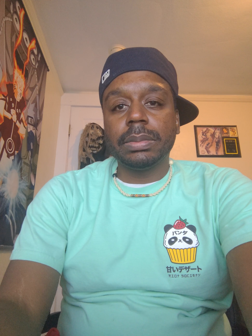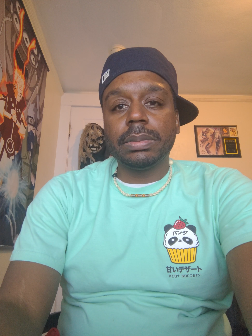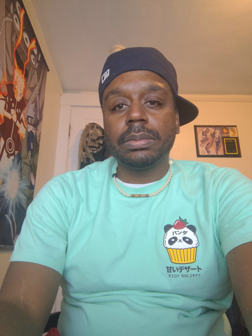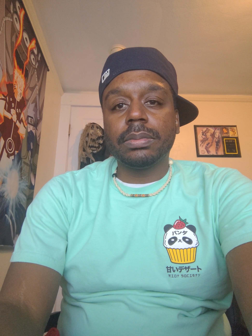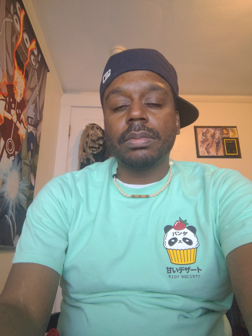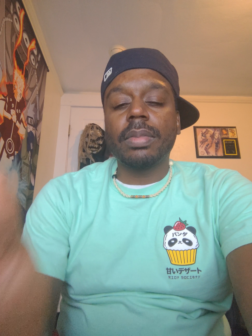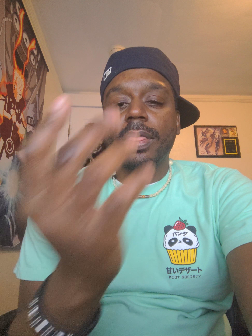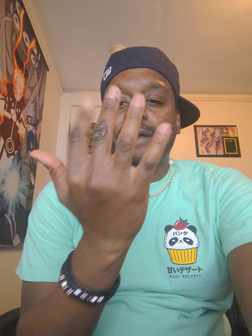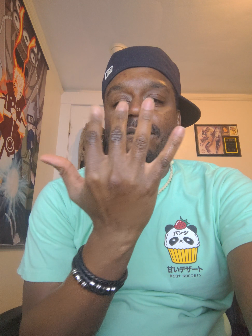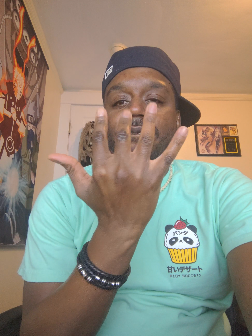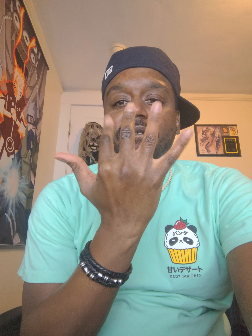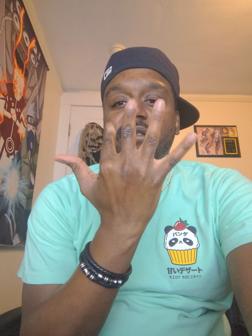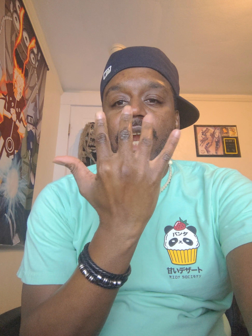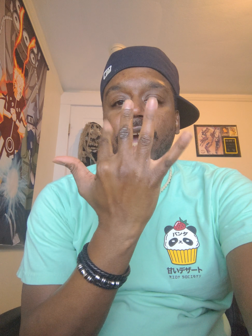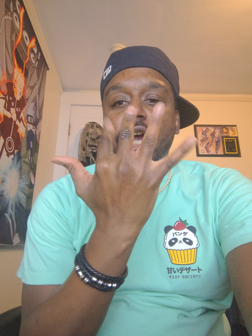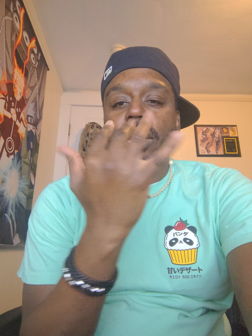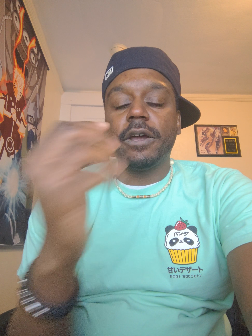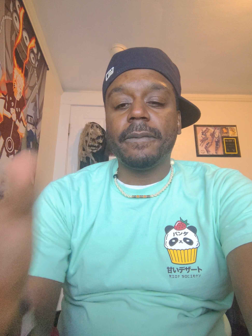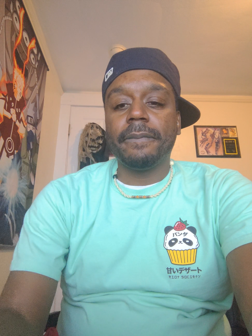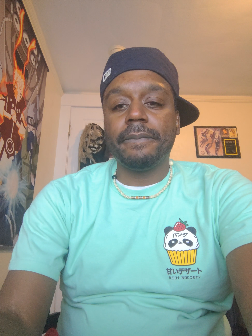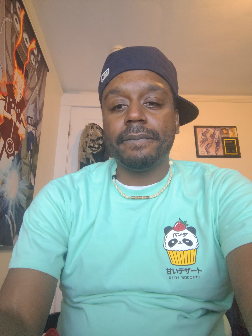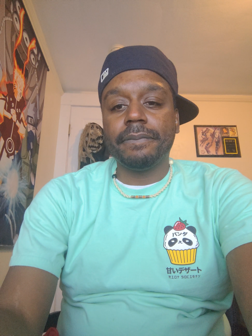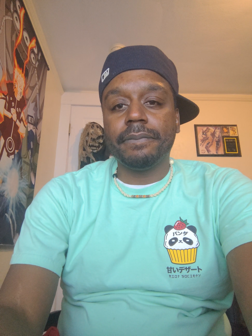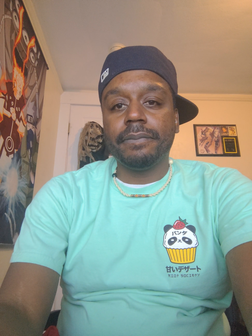finger